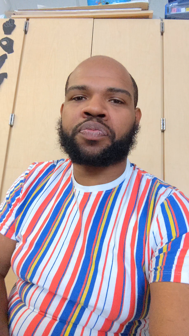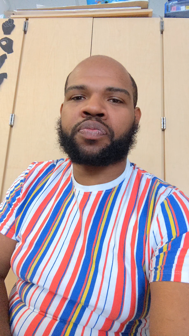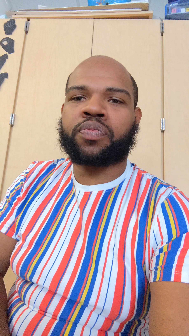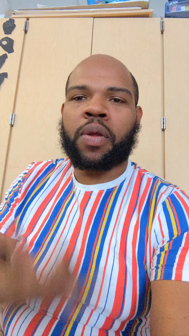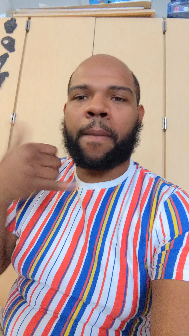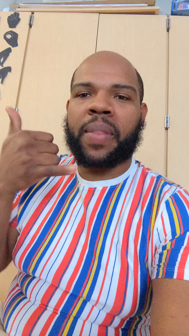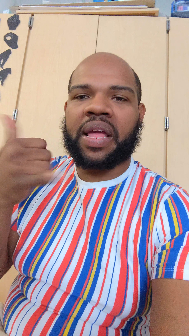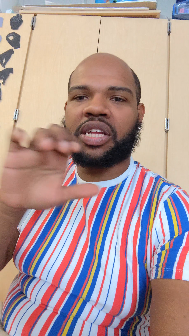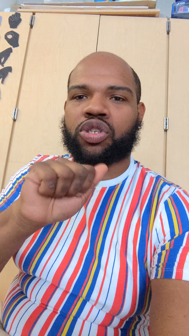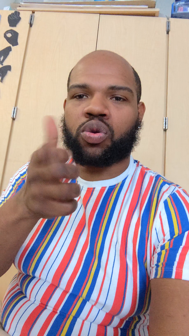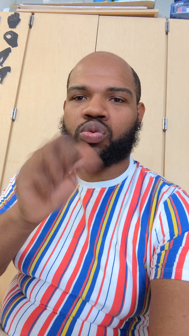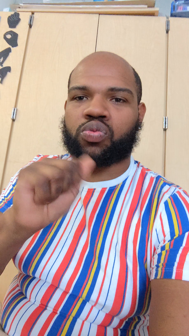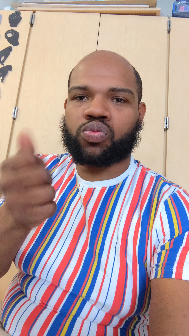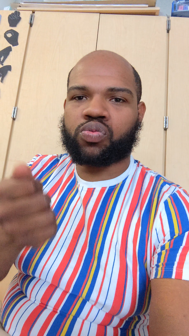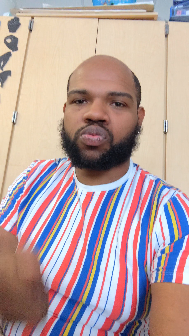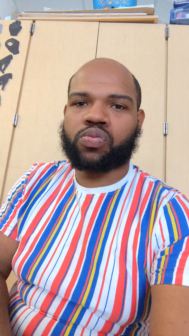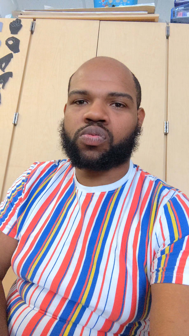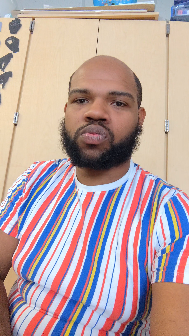play dough